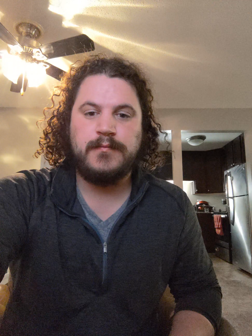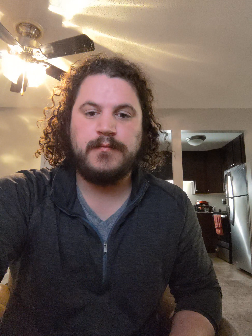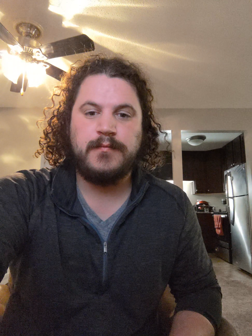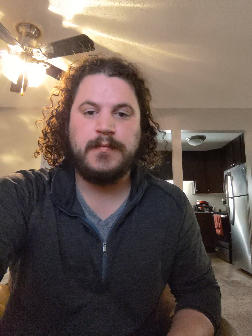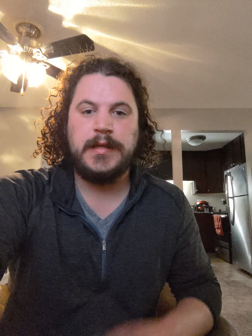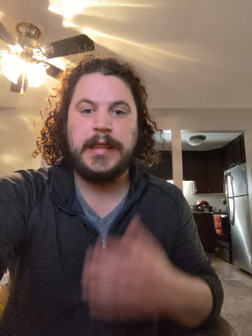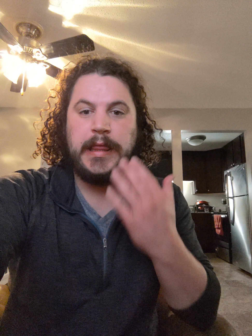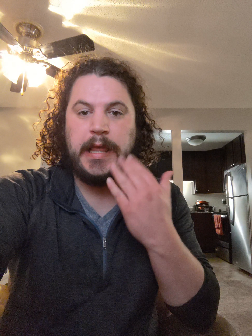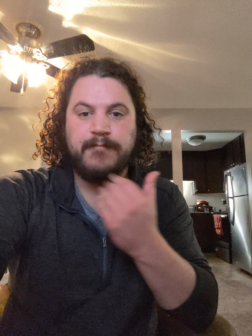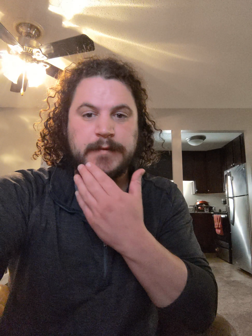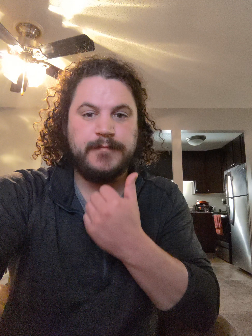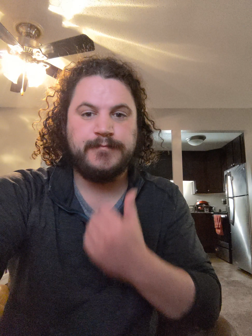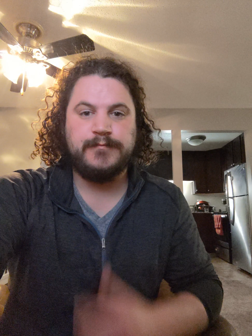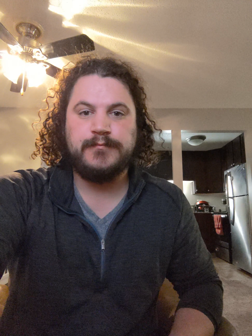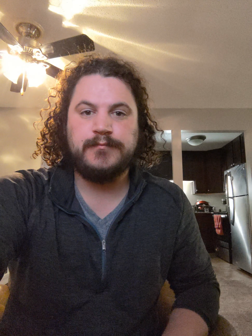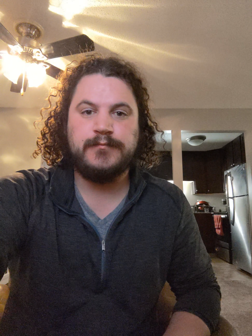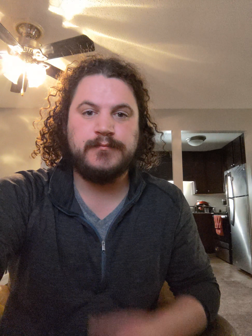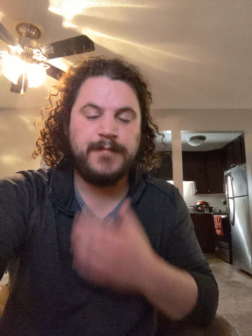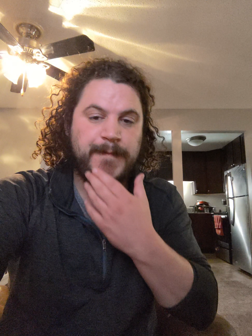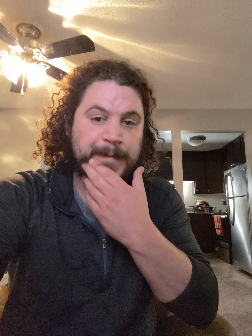napkin